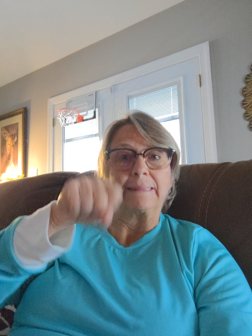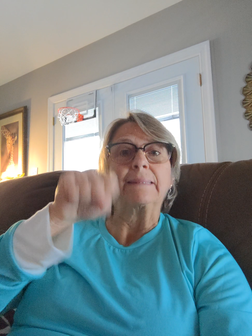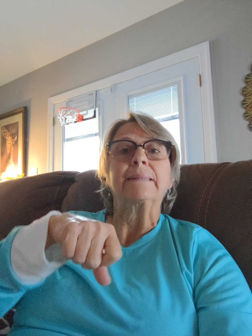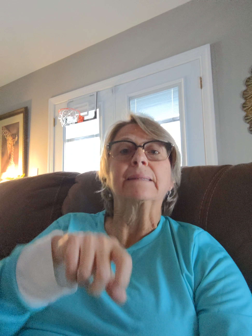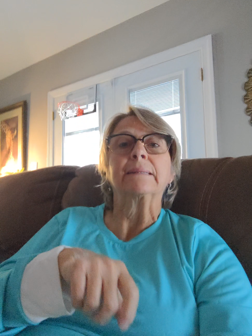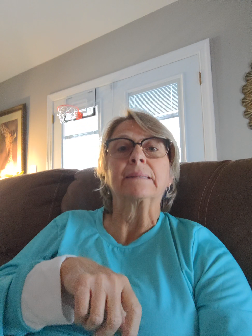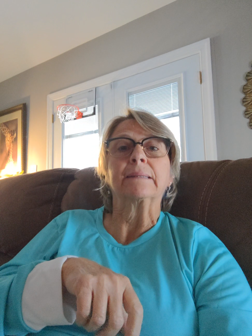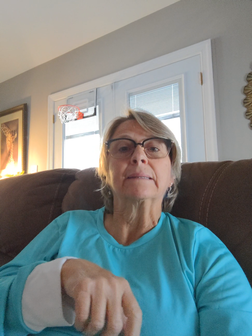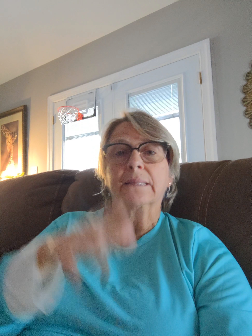yes